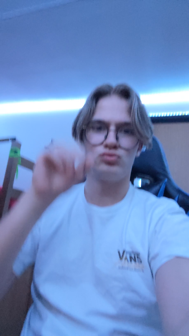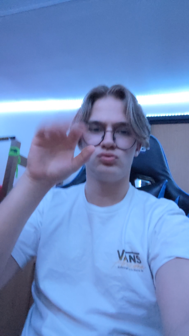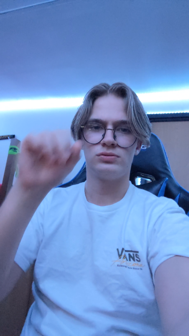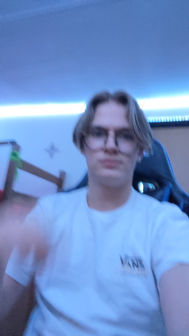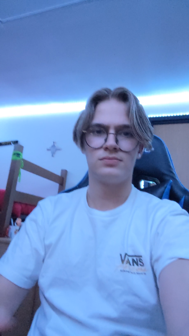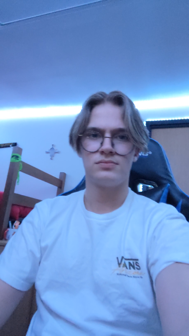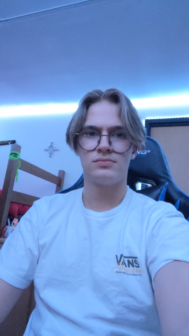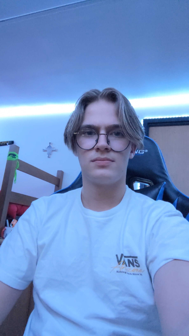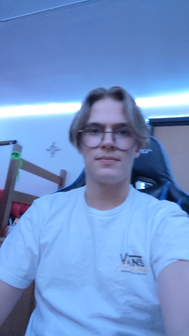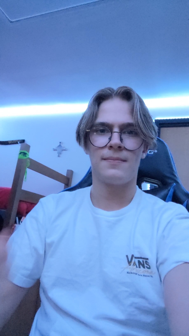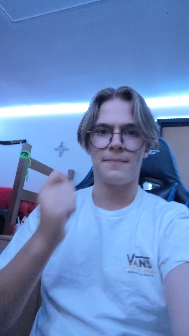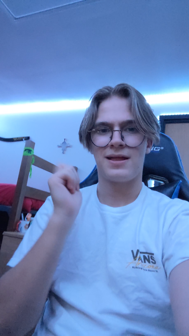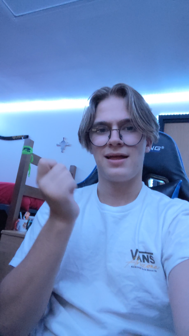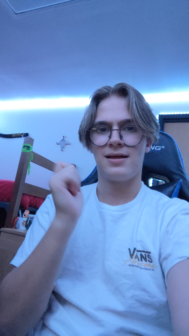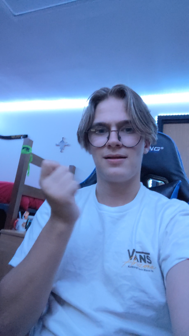bat